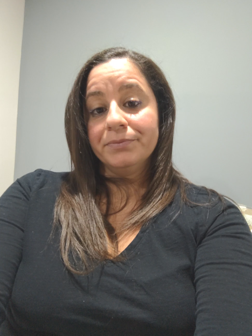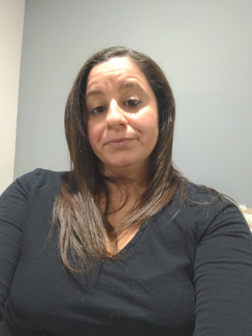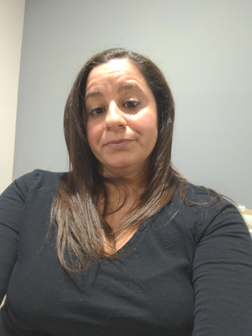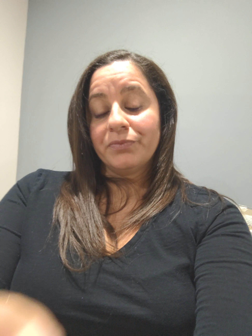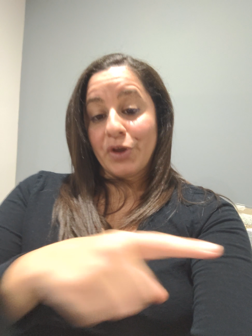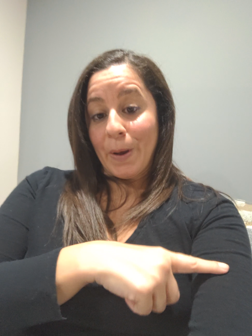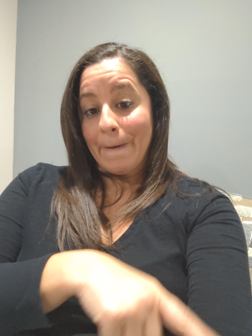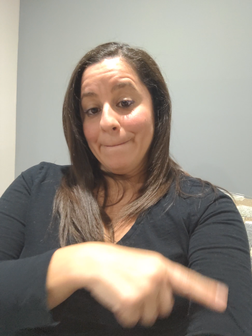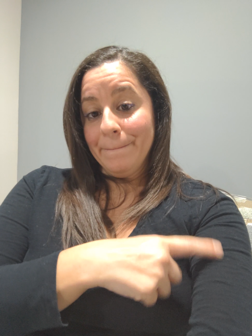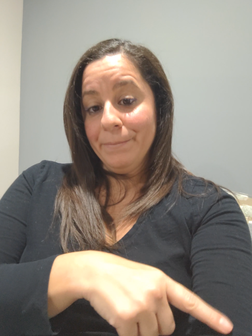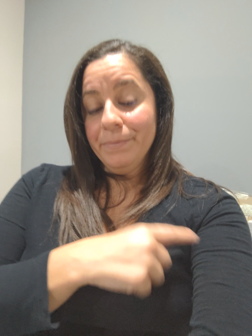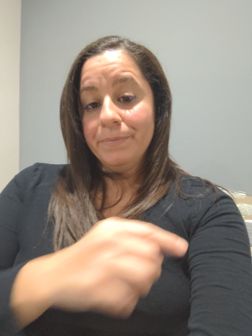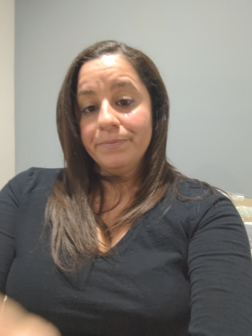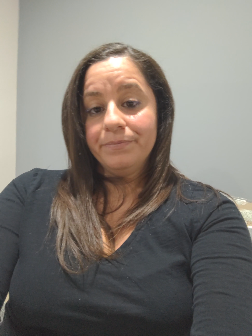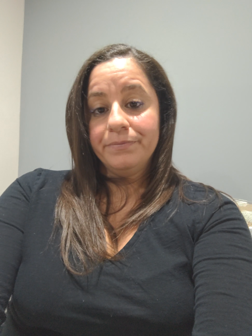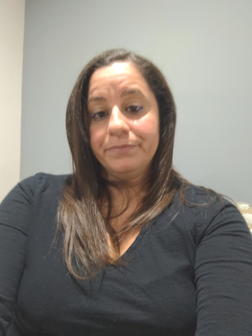arm